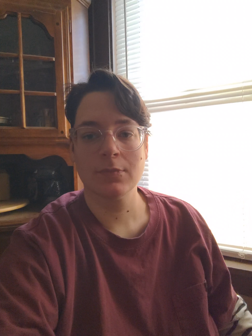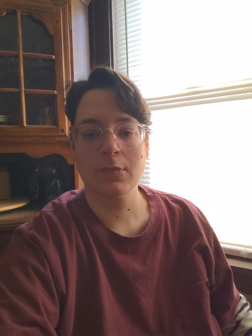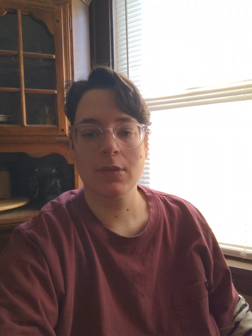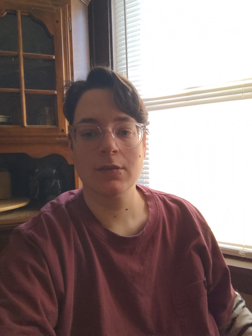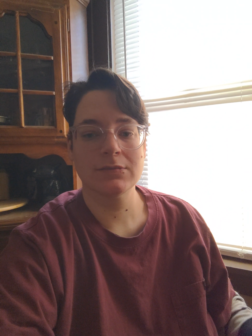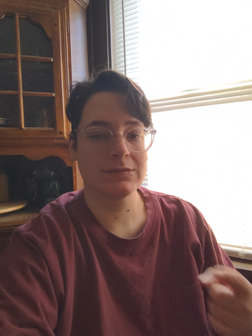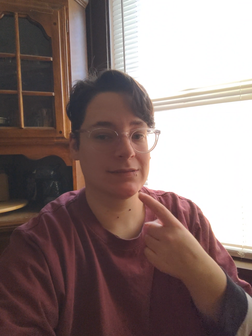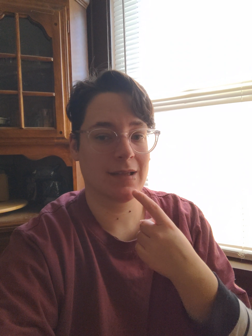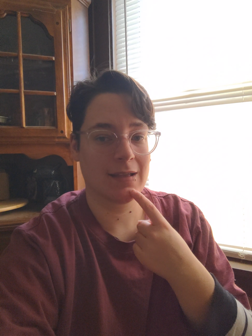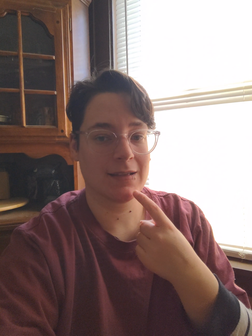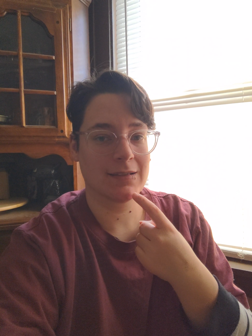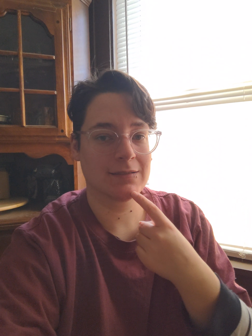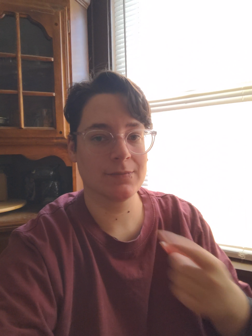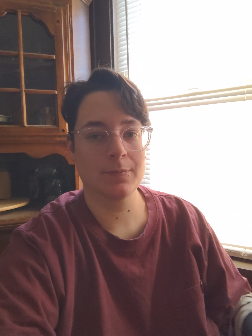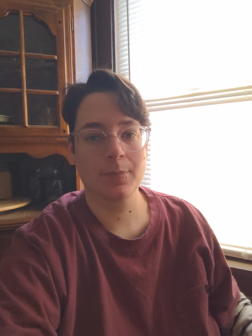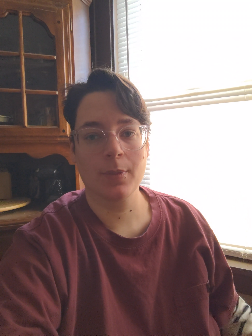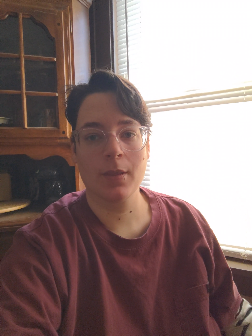say